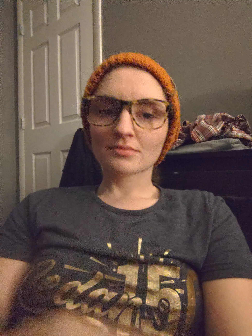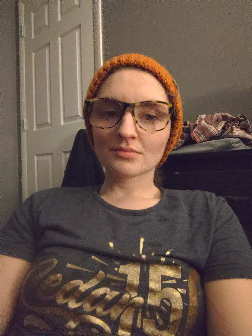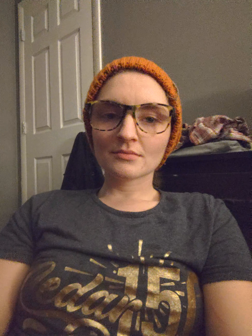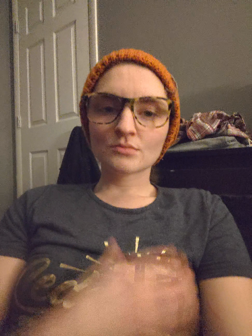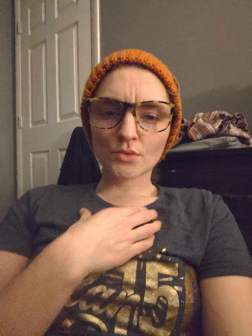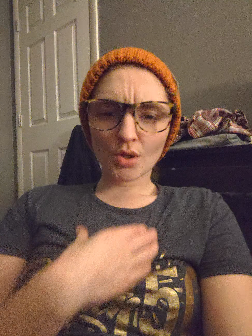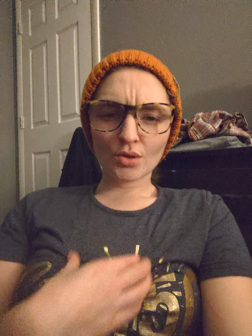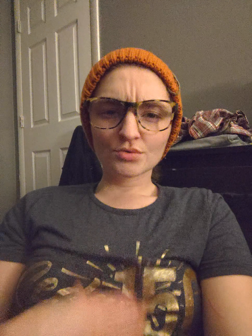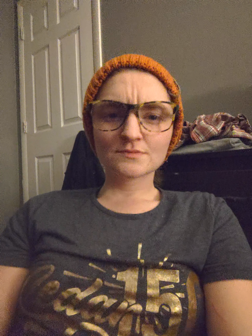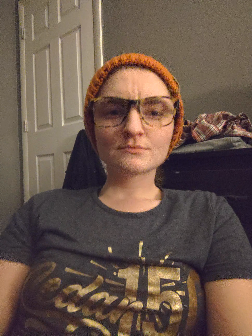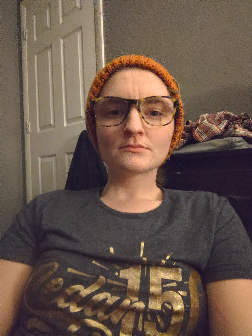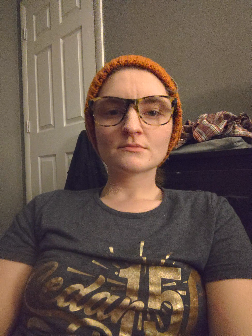hungry